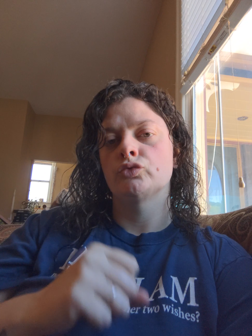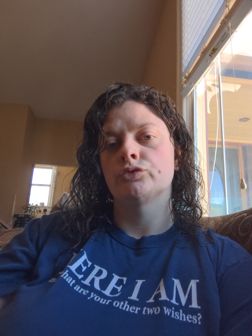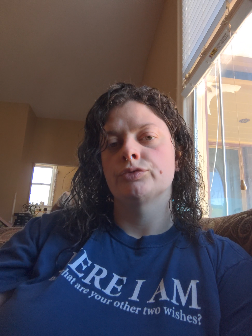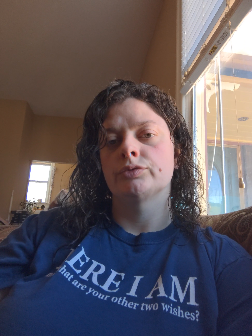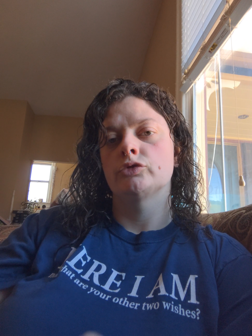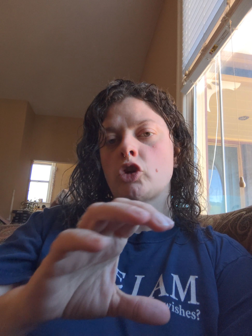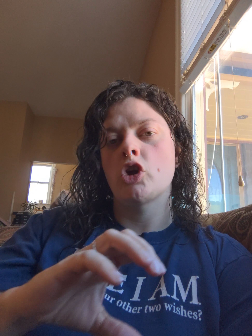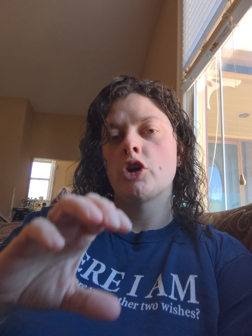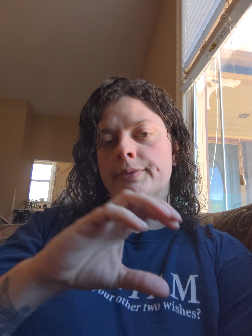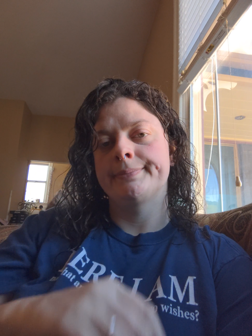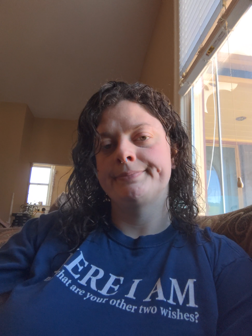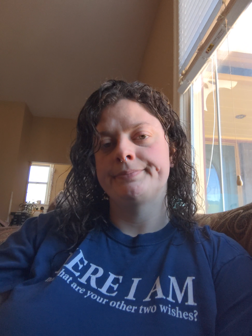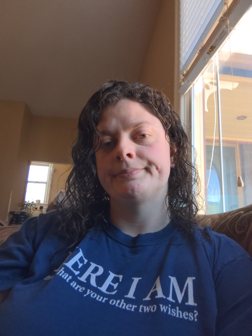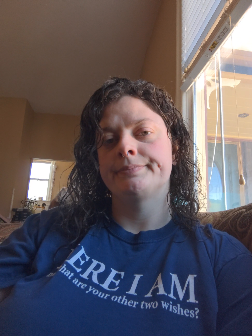chocolate